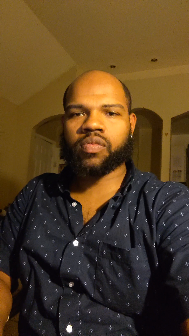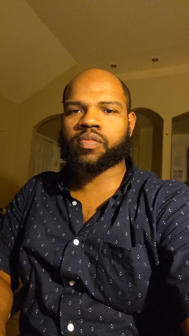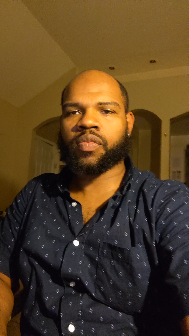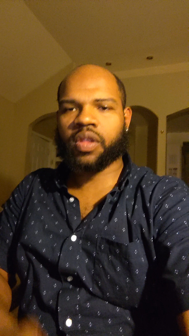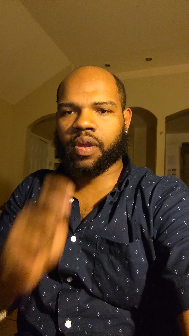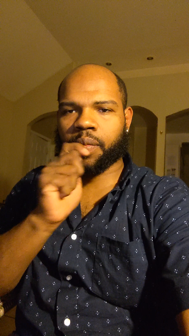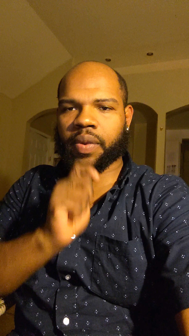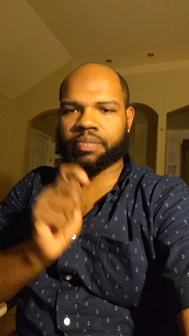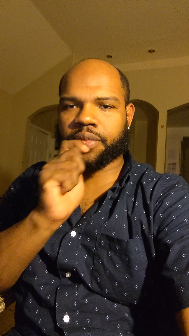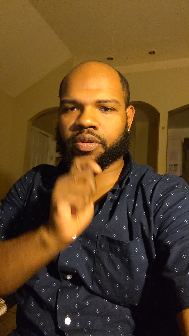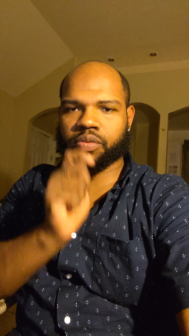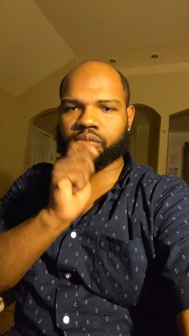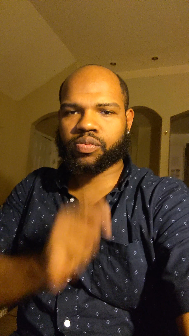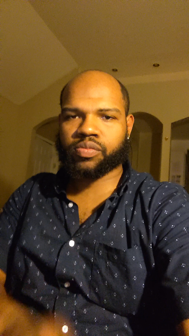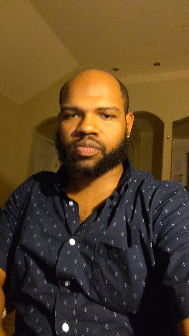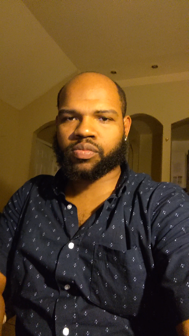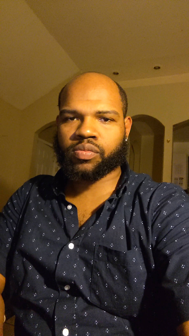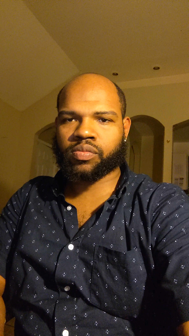popsicle